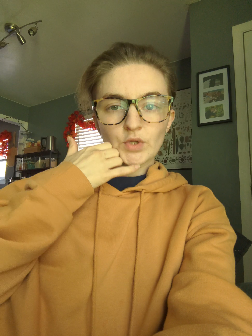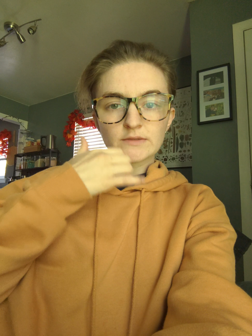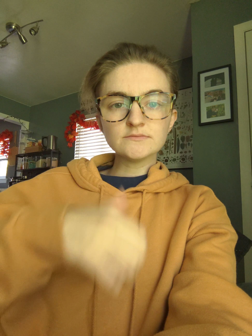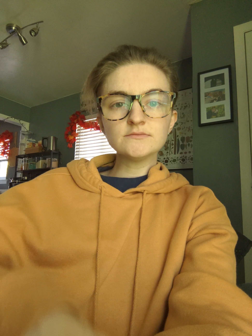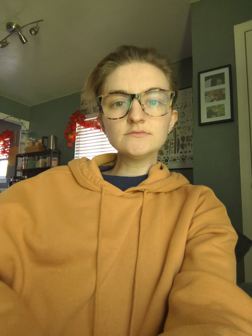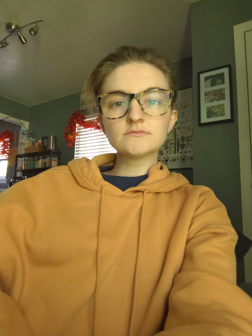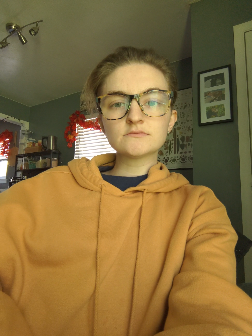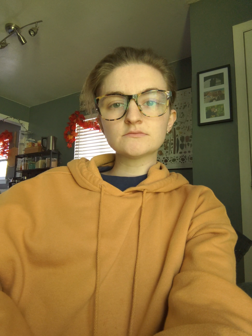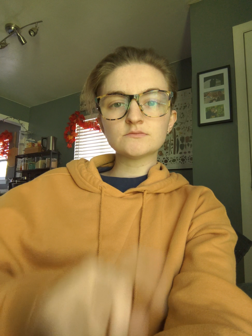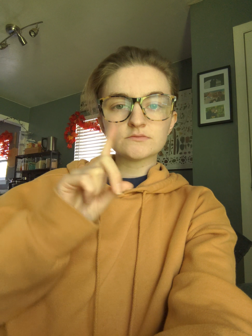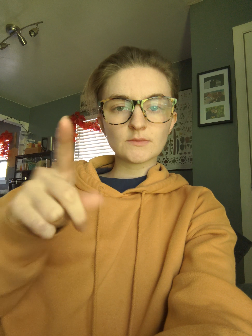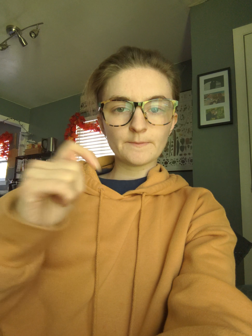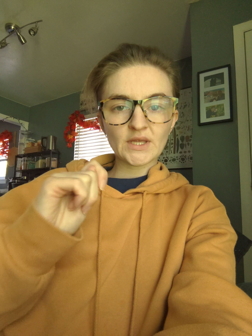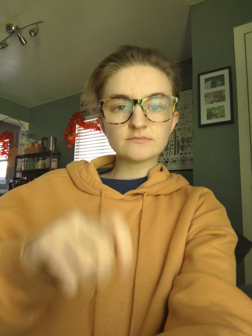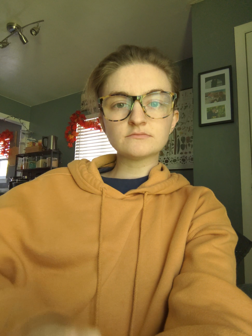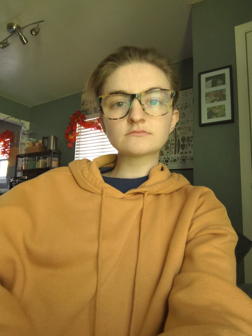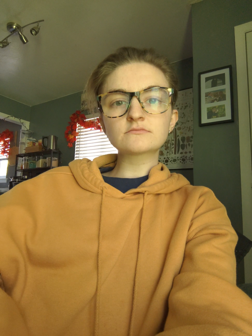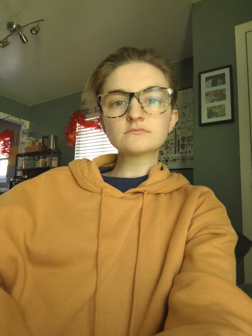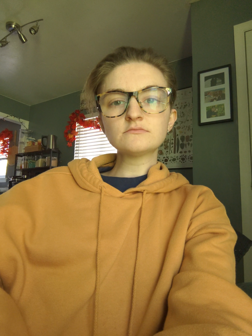go potty